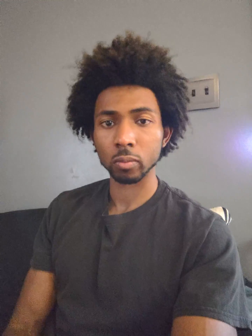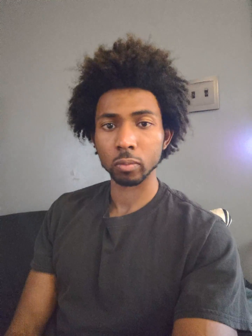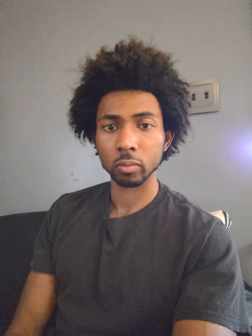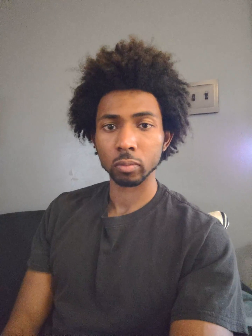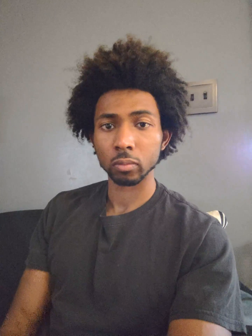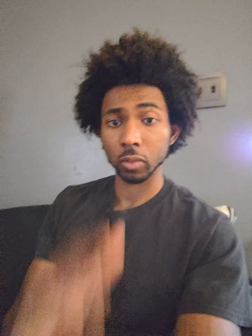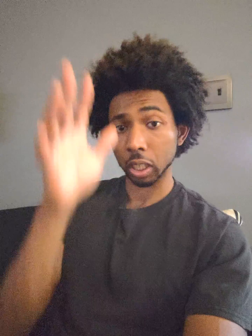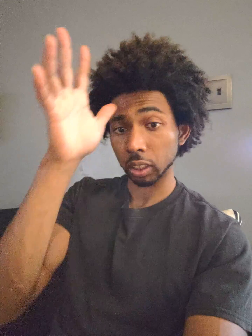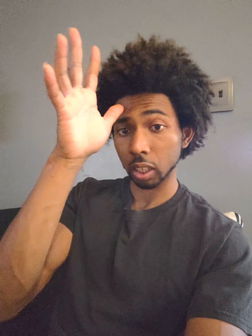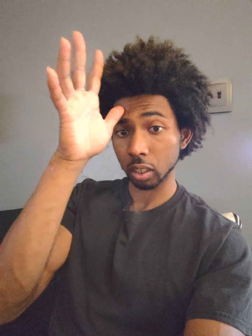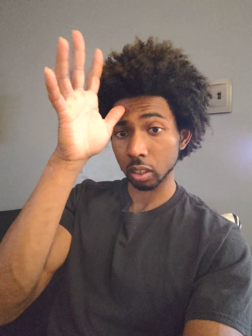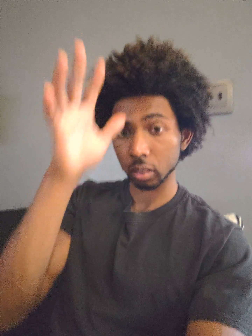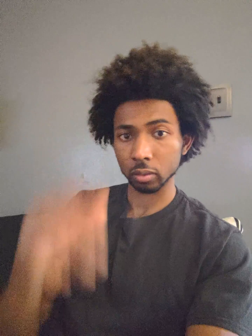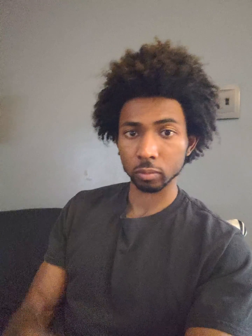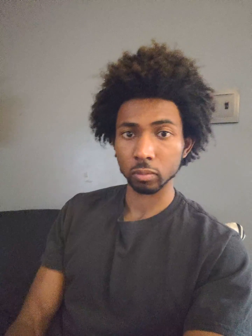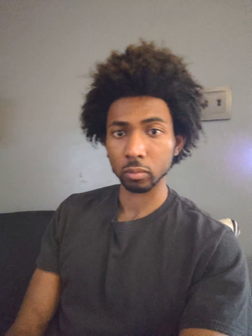daddy